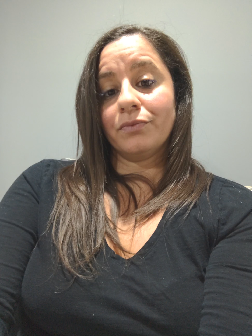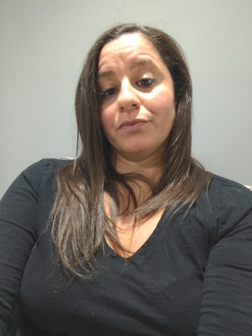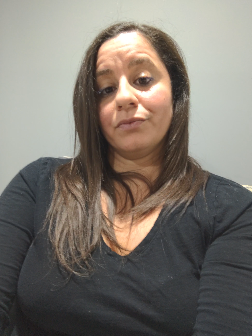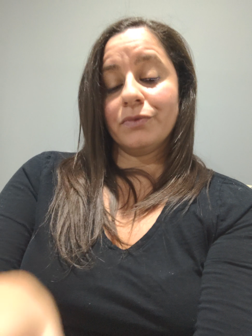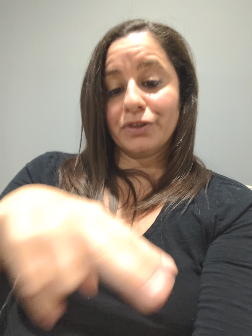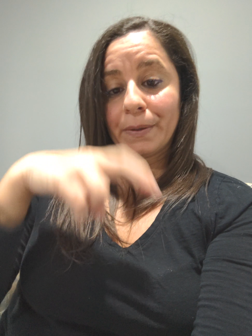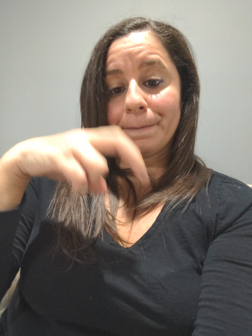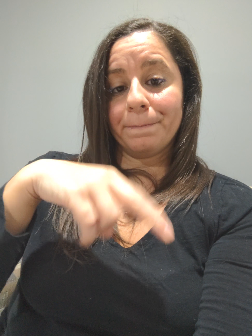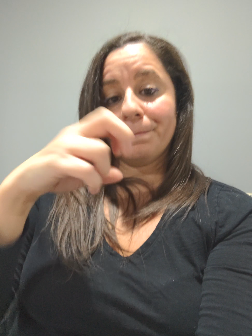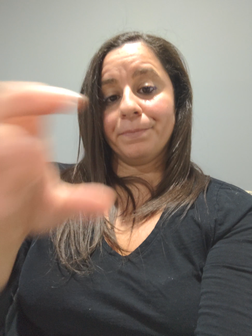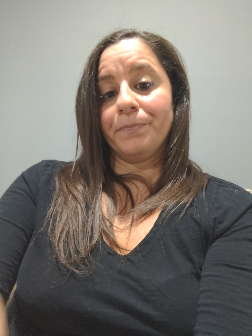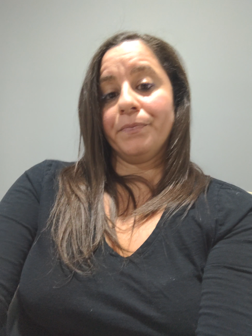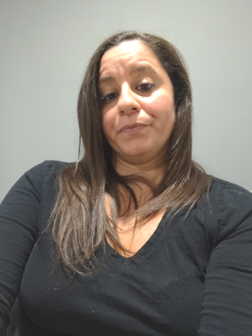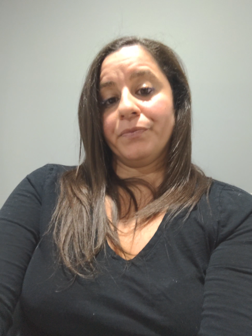jump